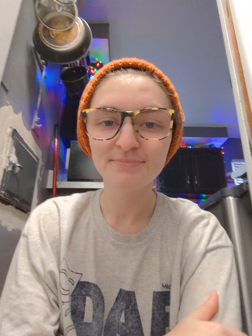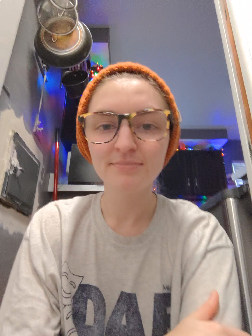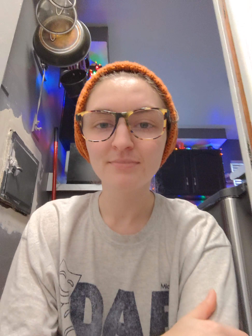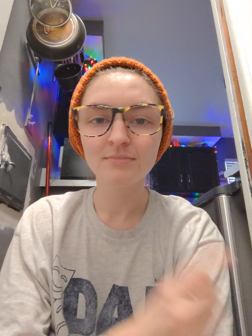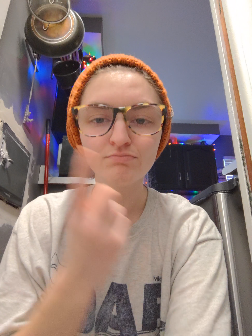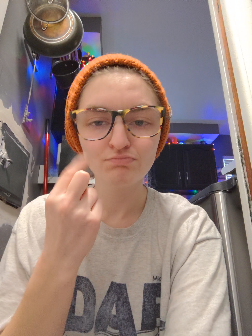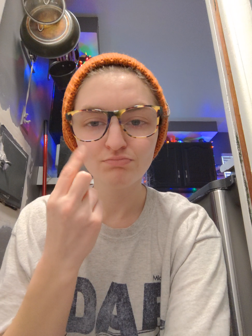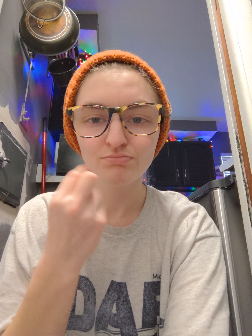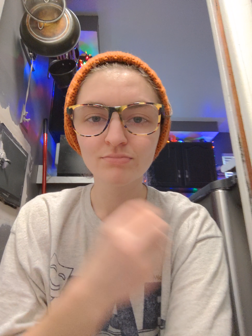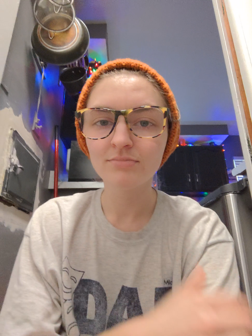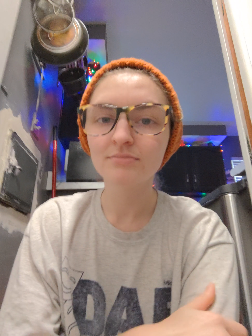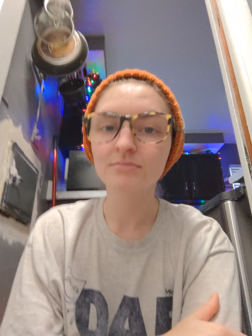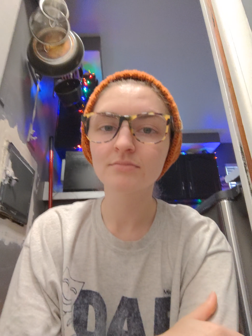cry